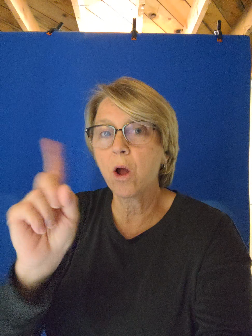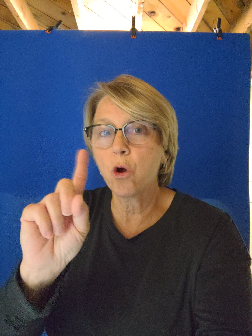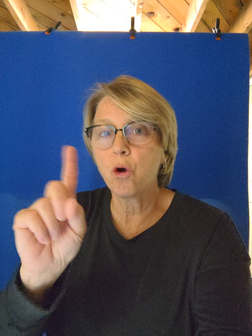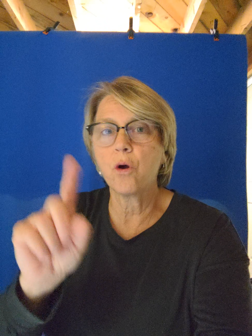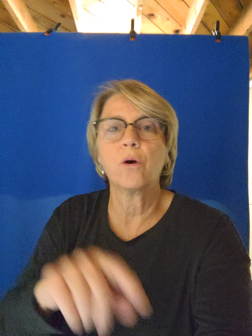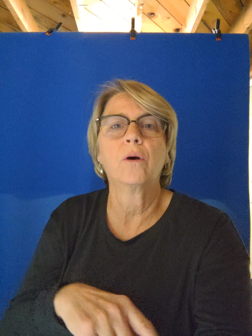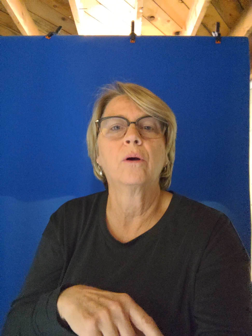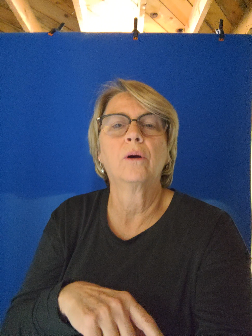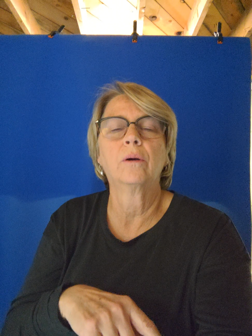where